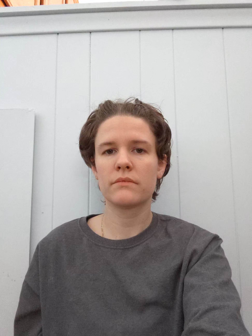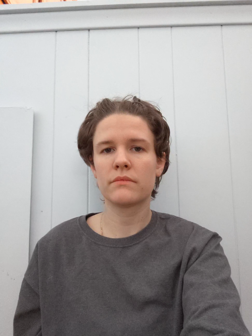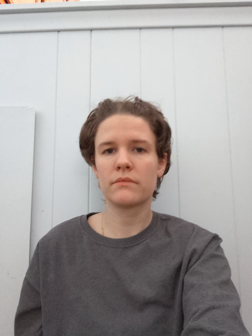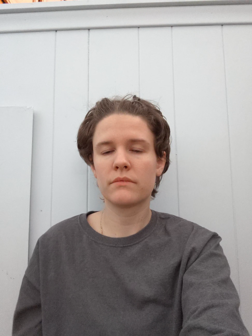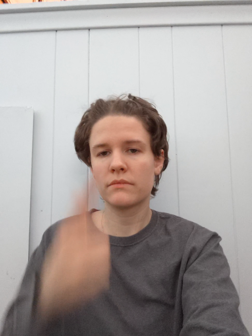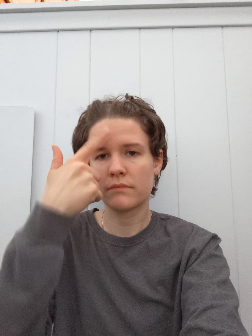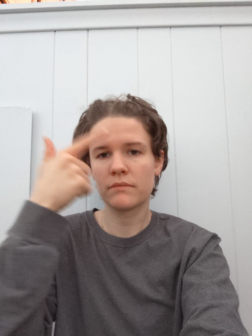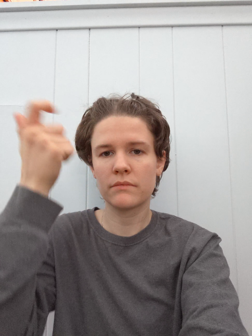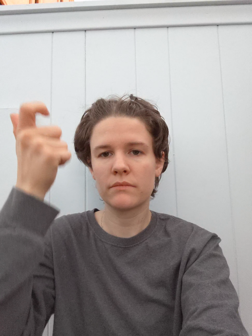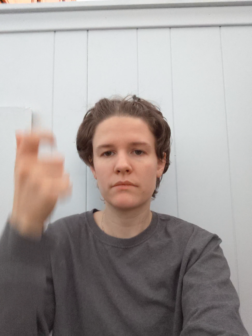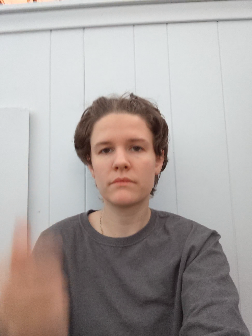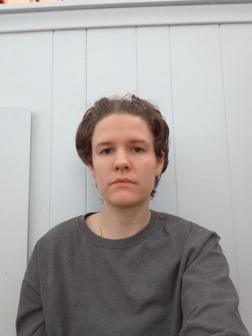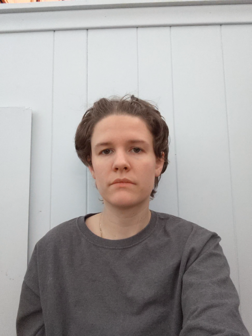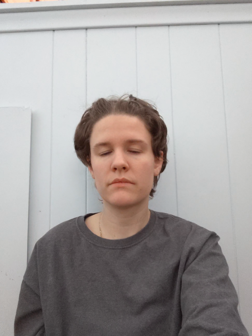because